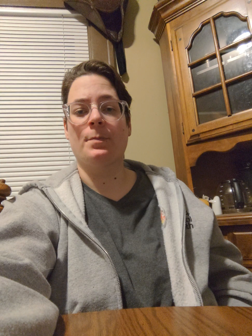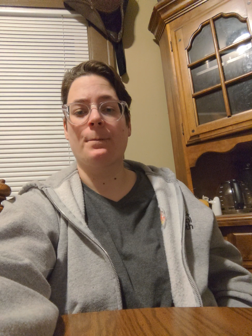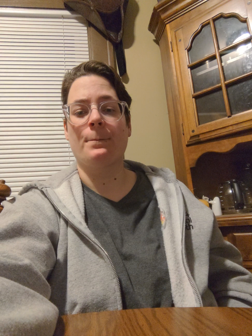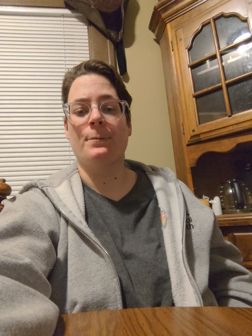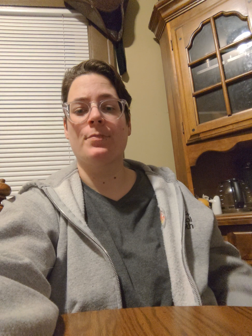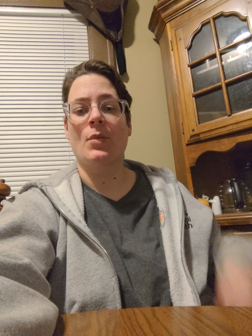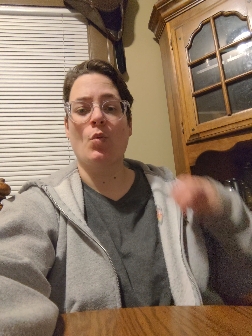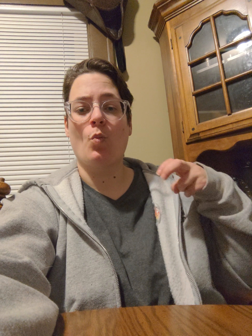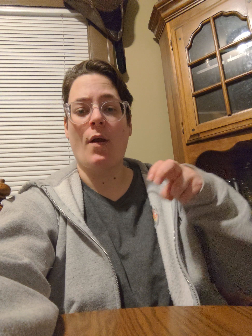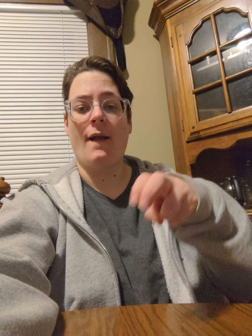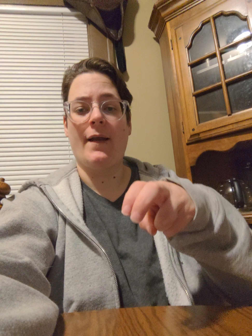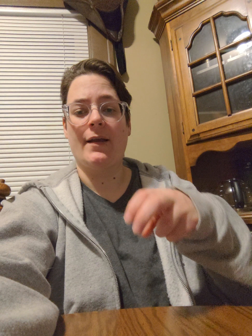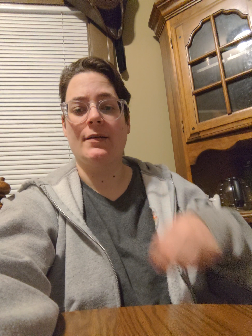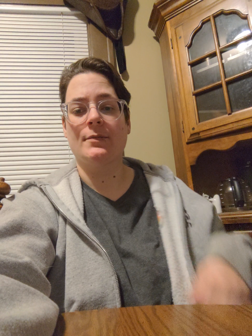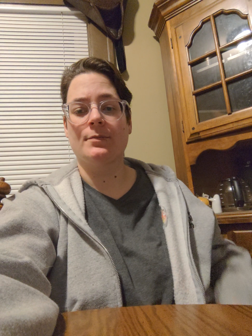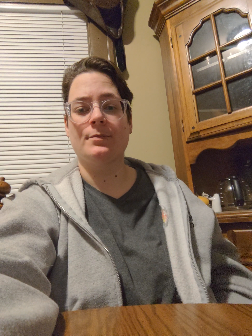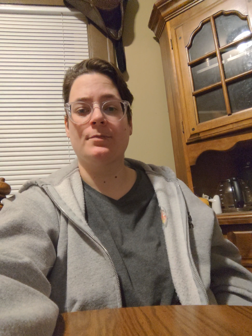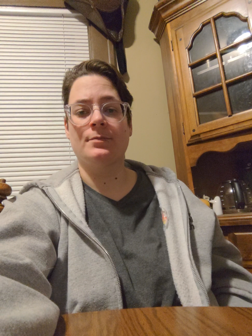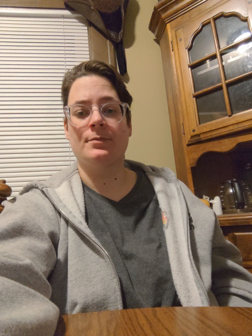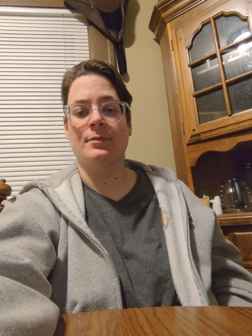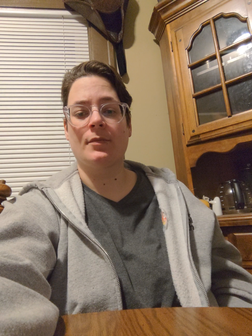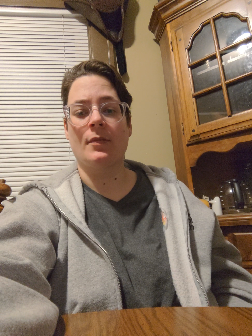ride